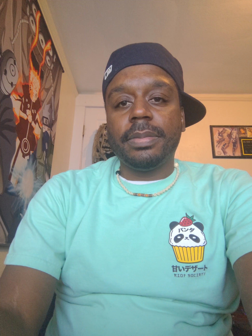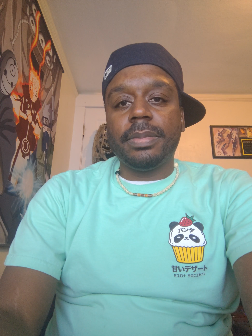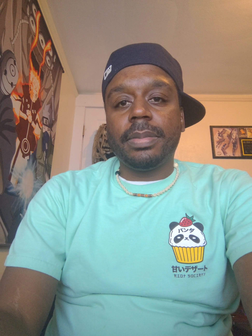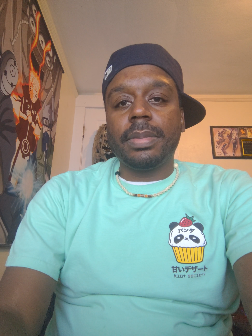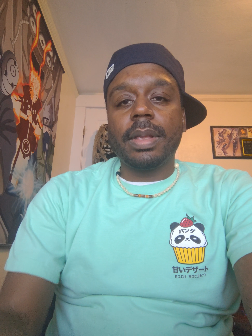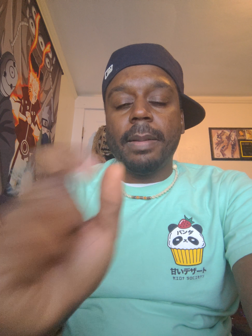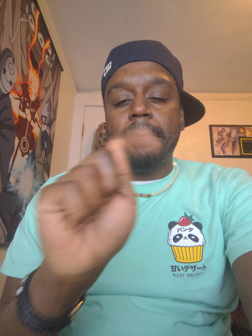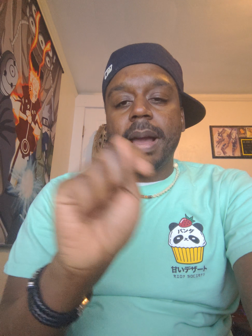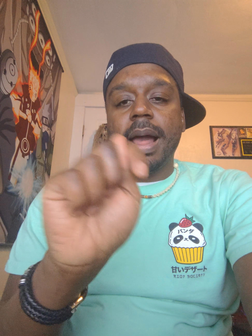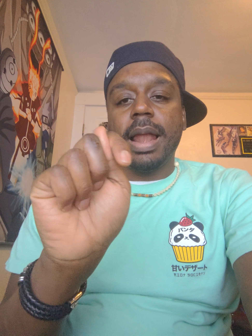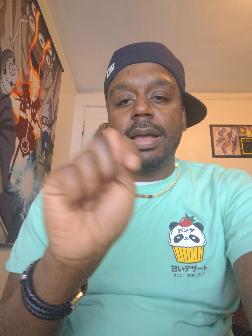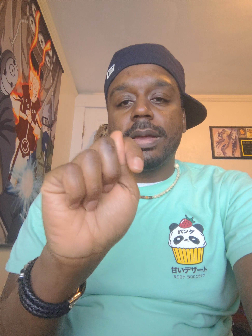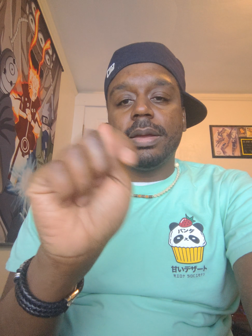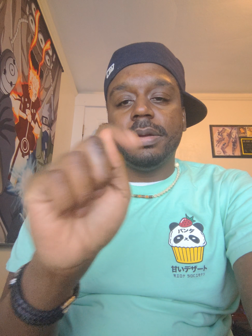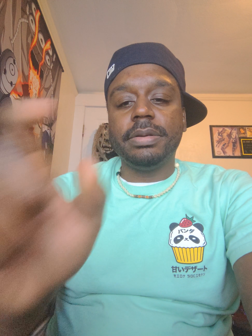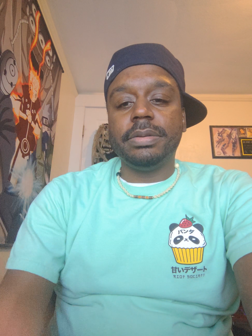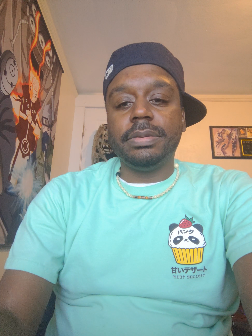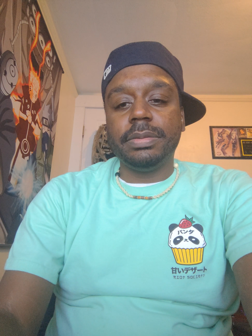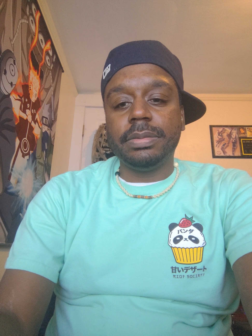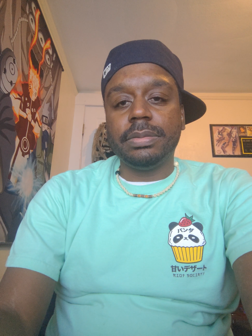potty